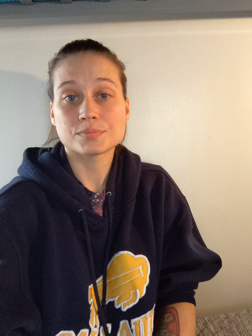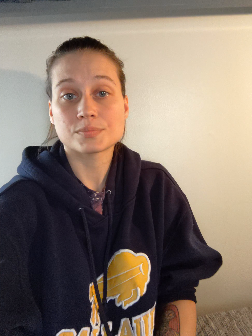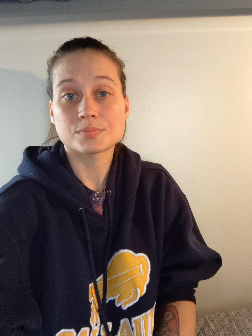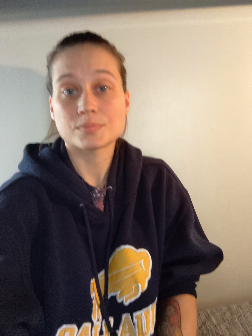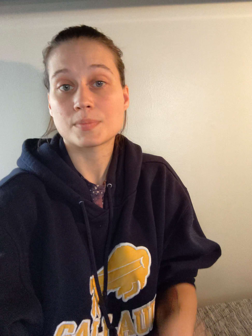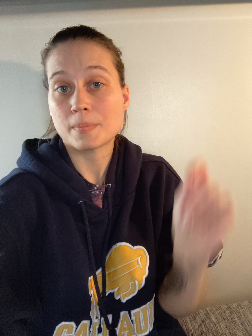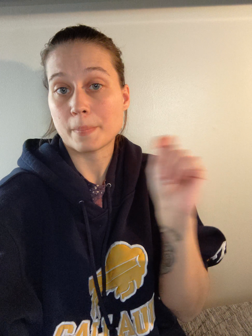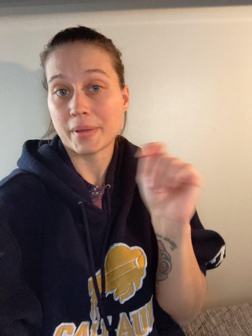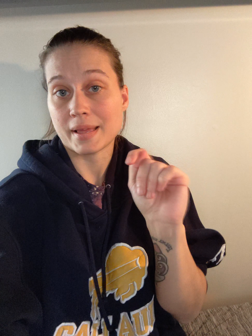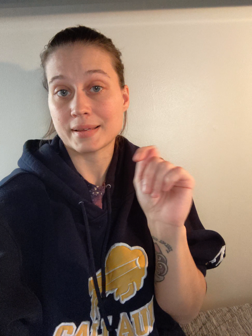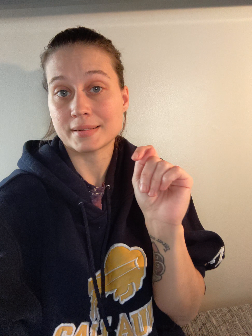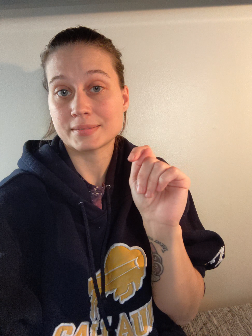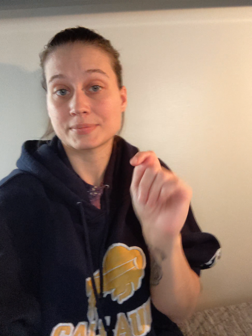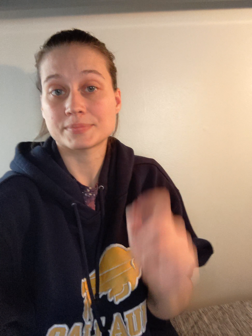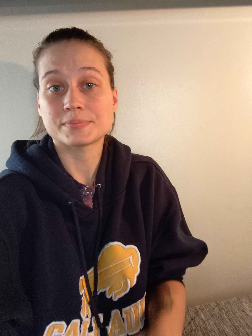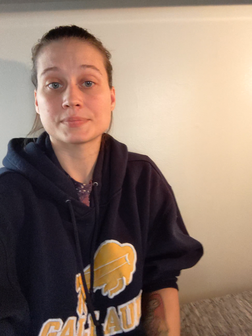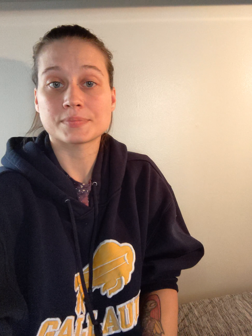potty